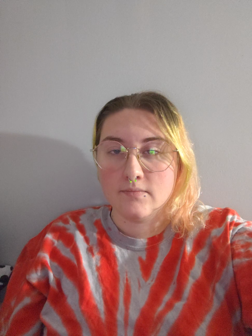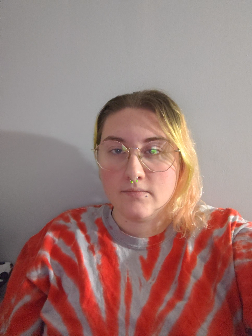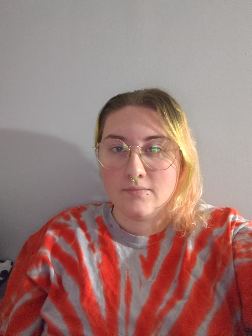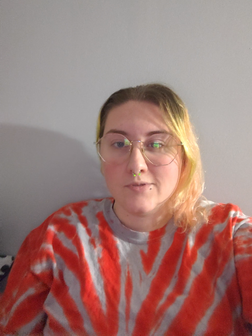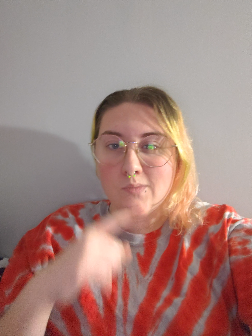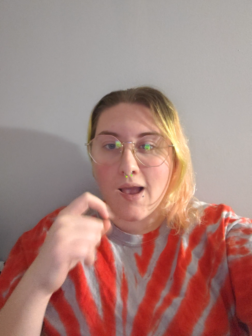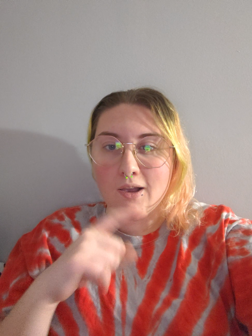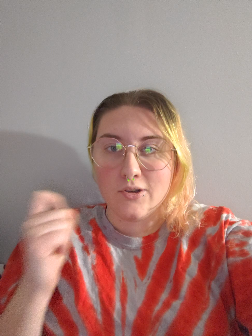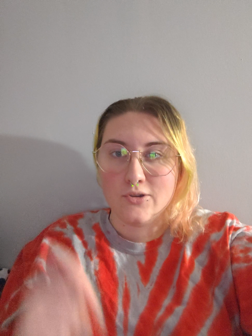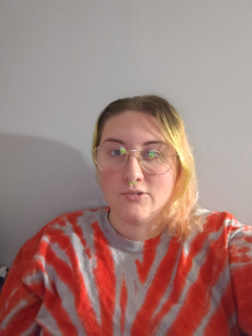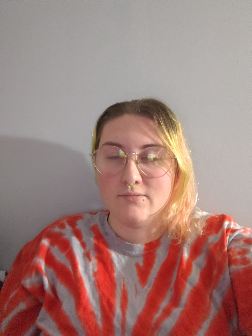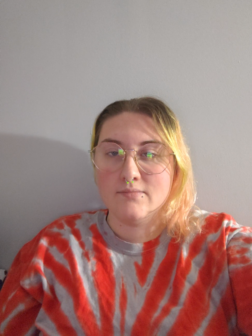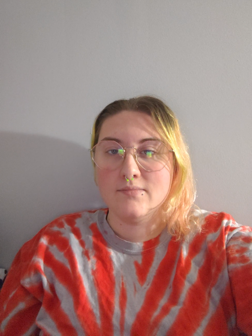dryer